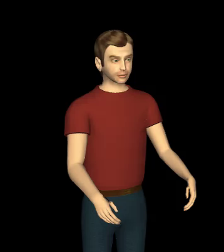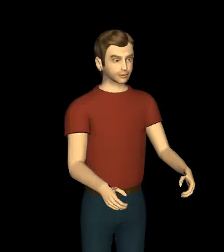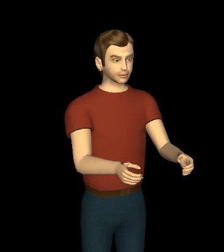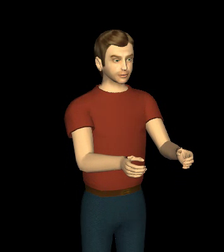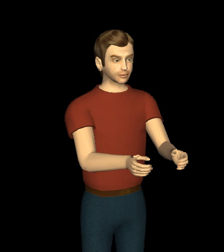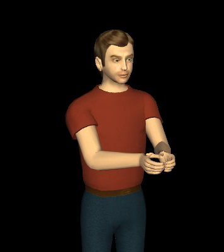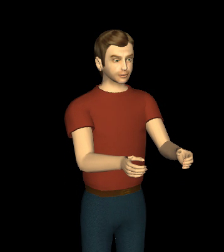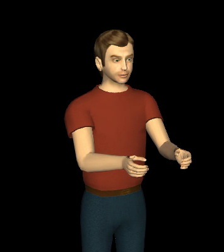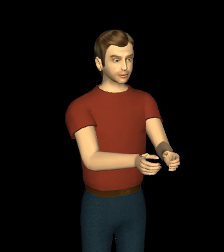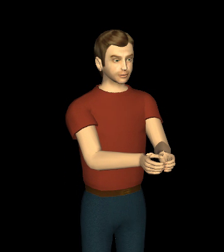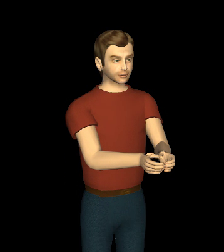يجتمع